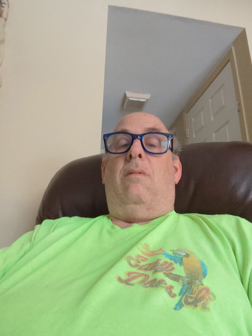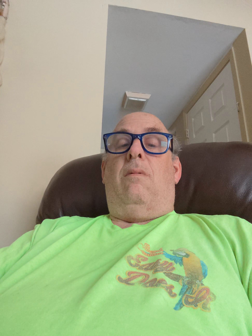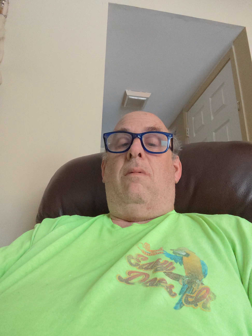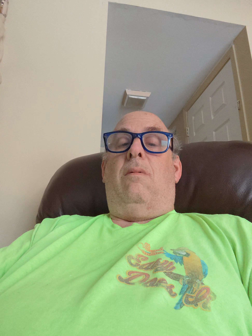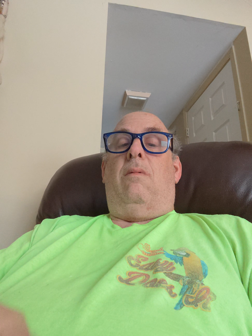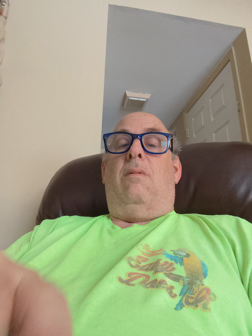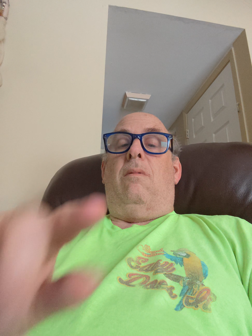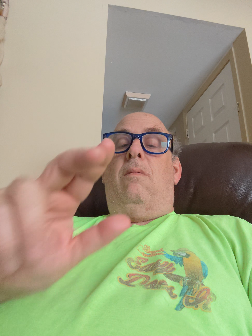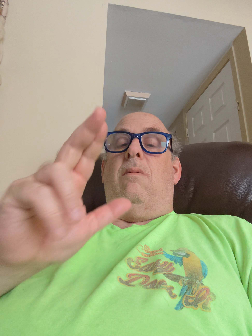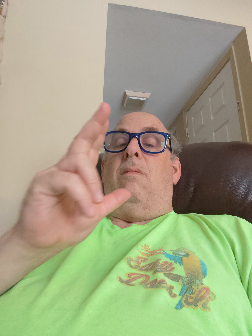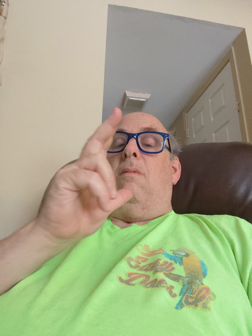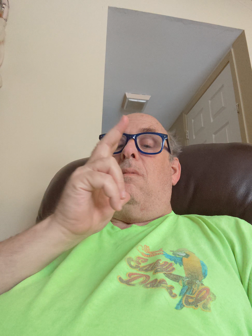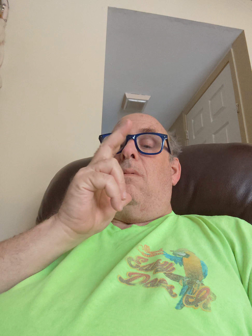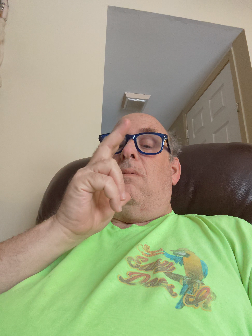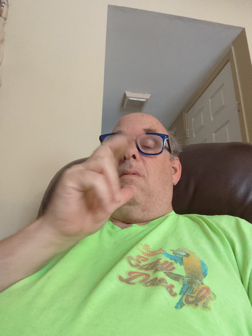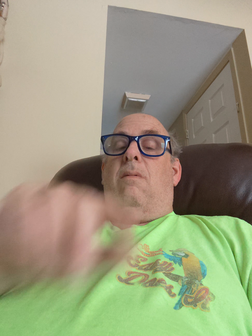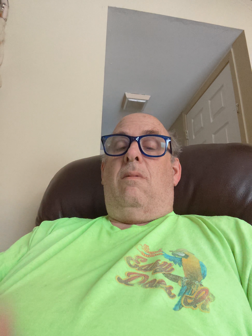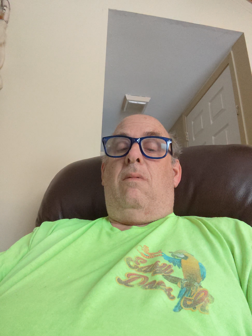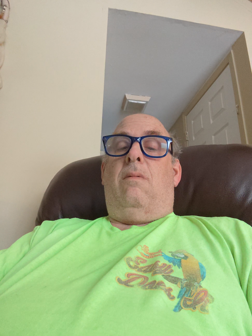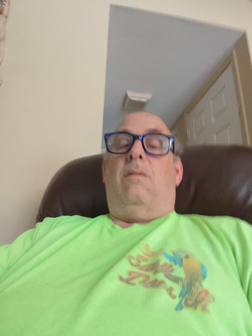hen